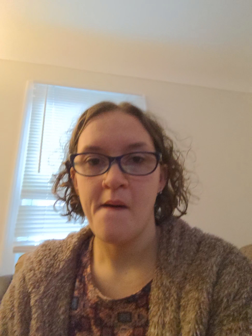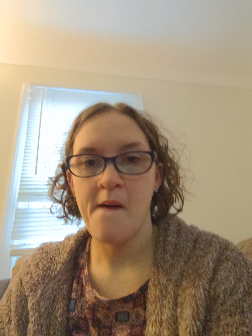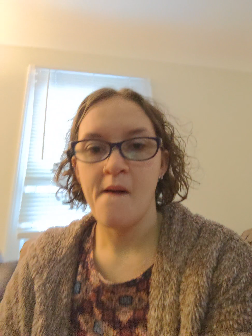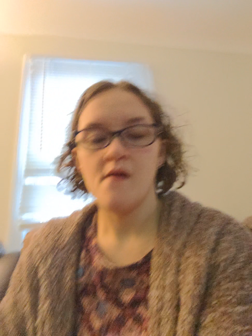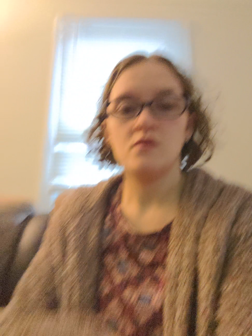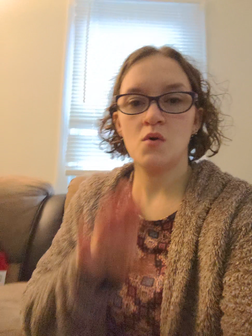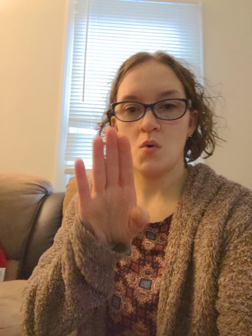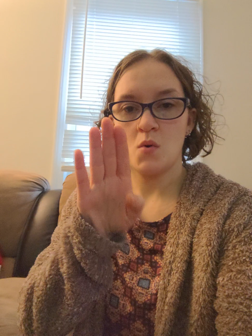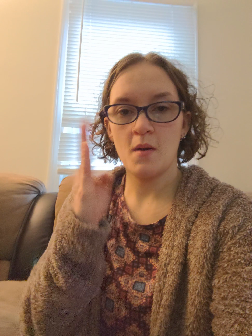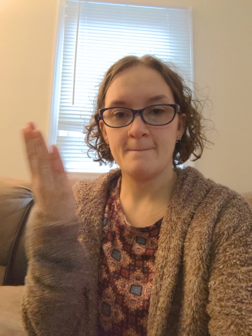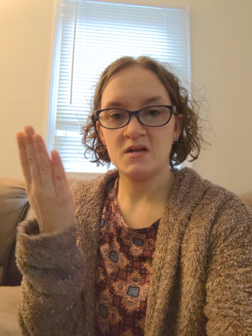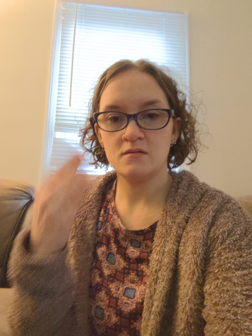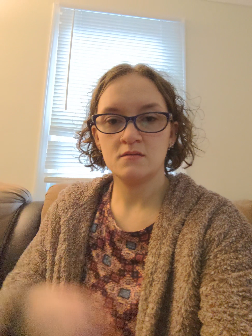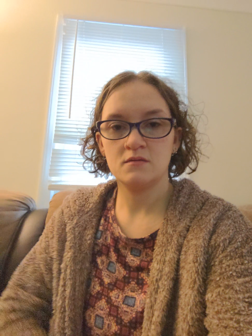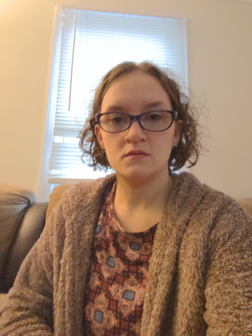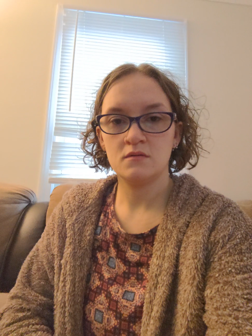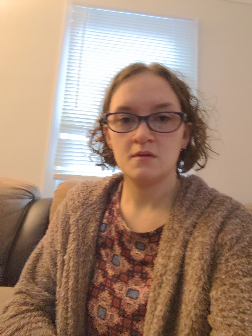open